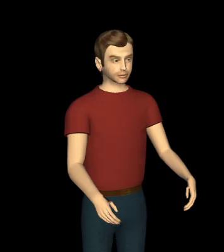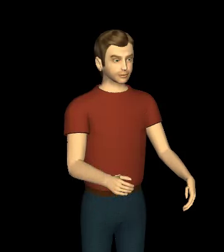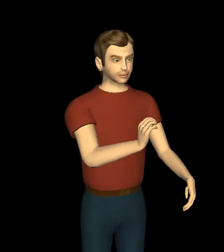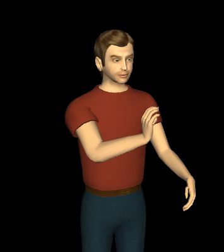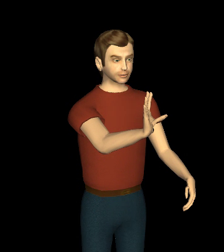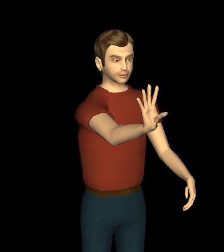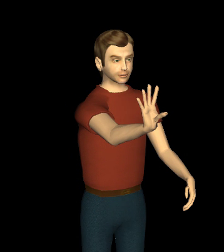يرسل